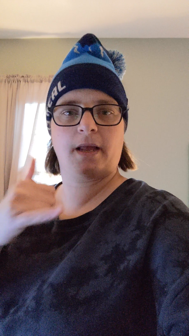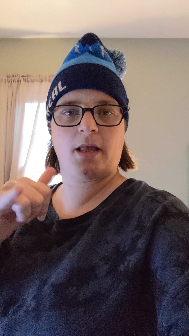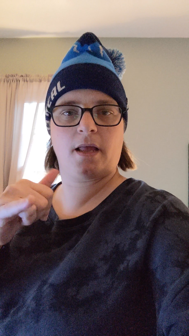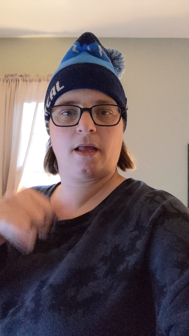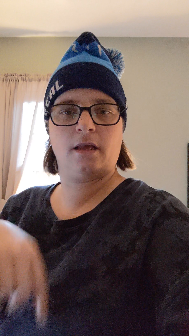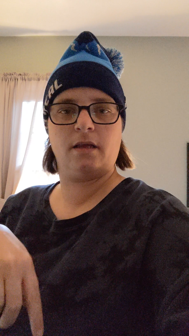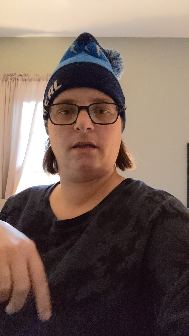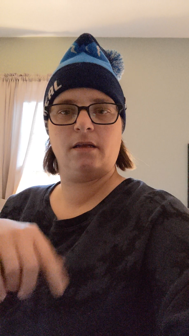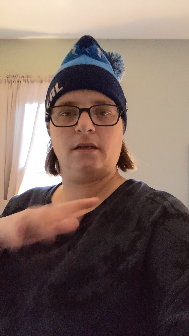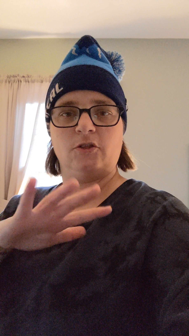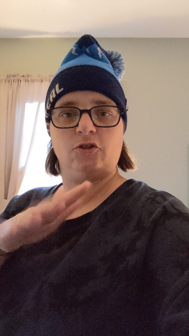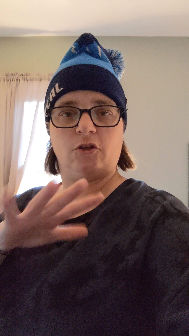cheese